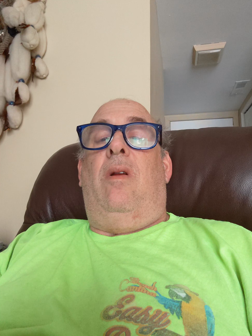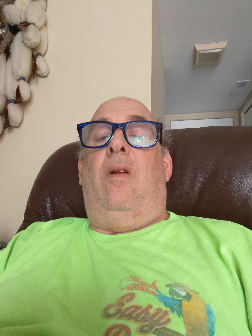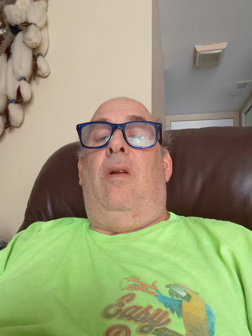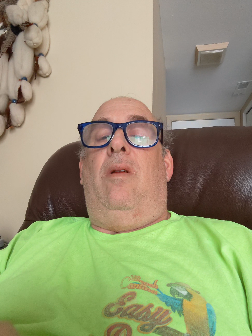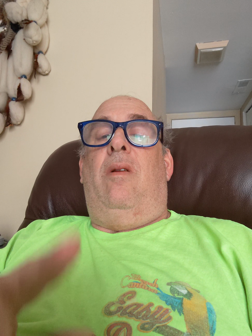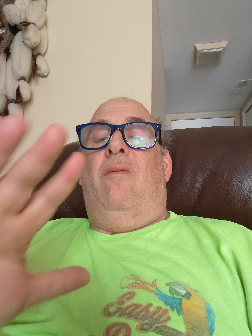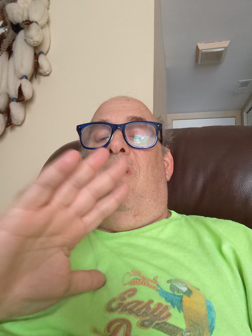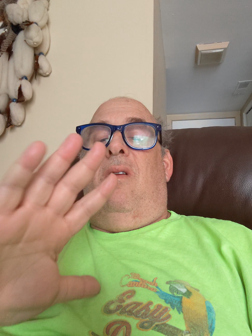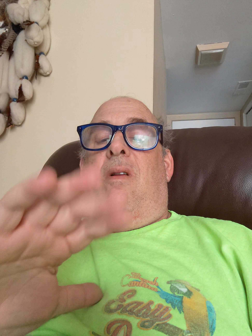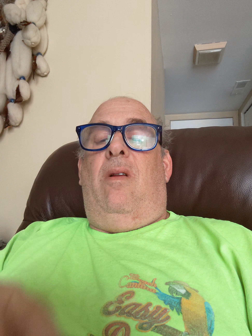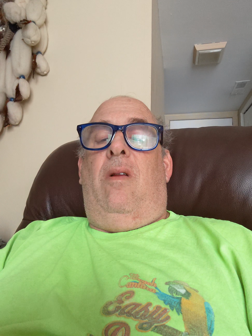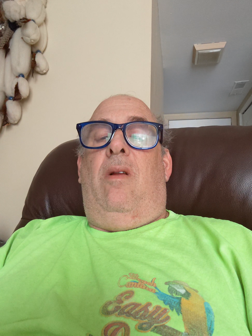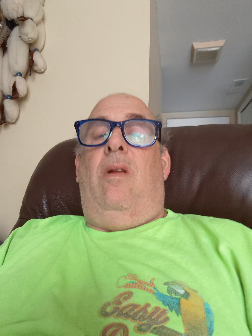fine